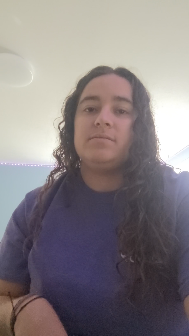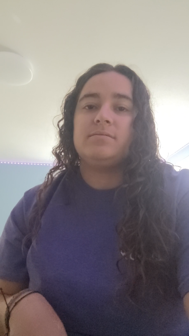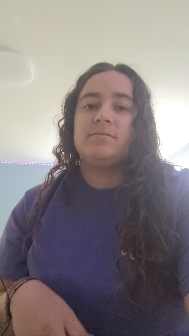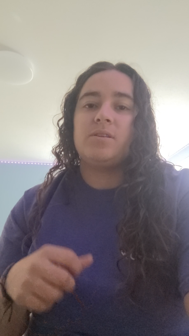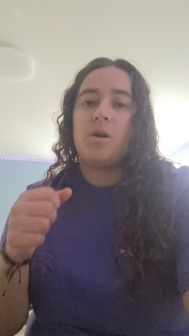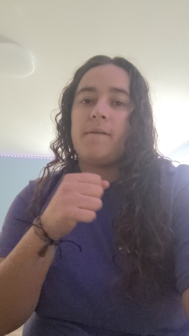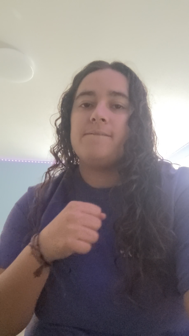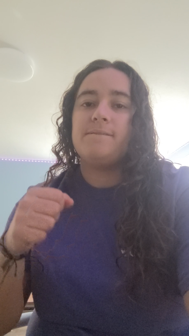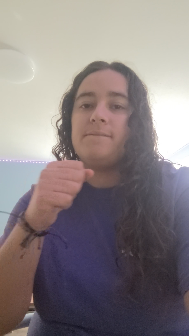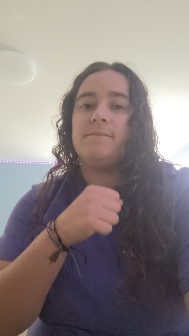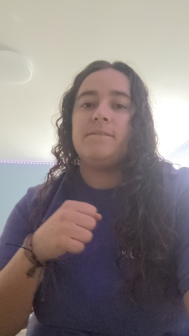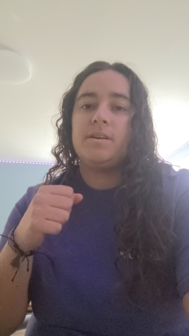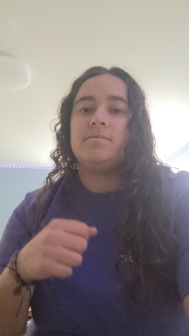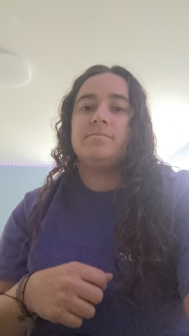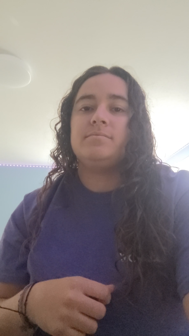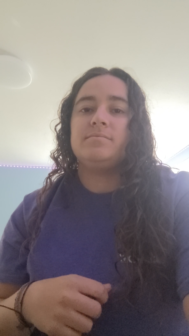coffee